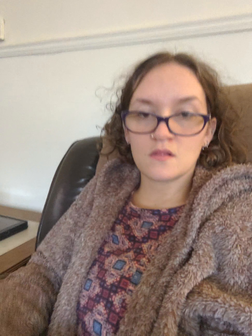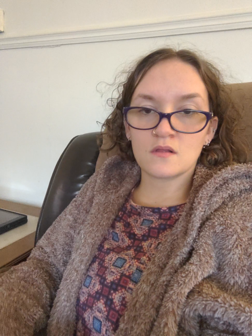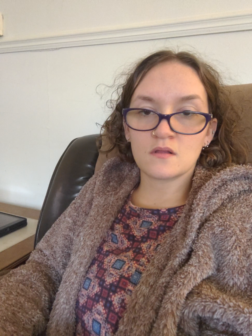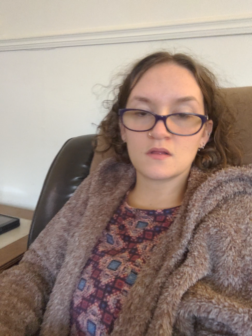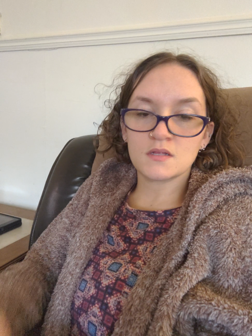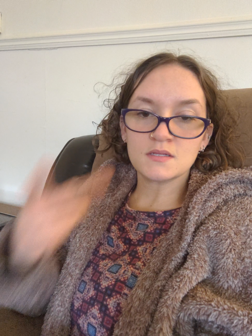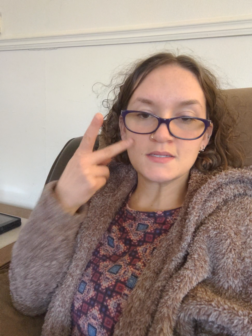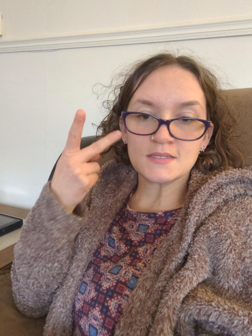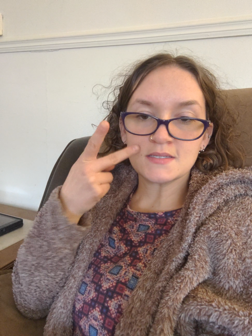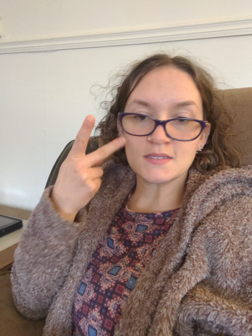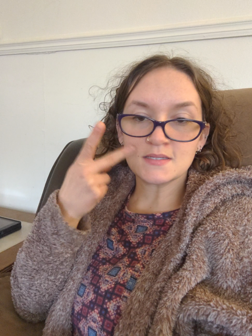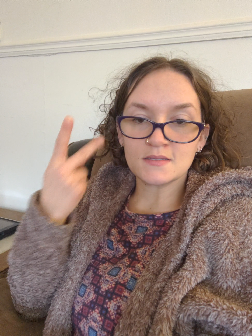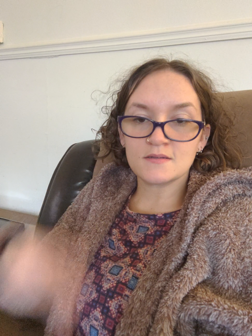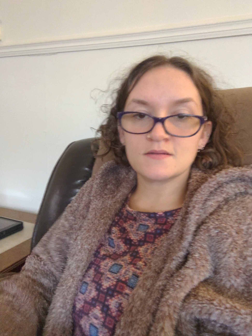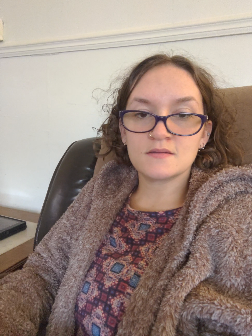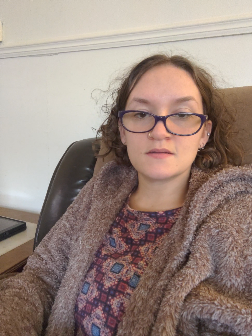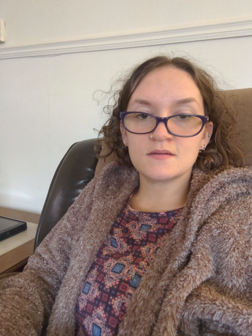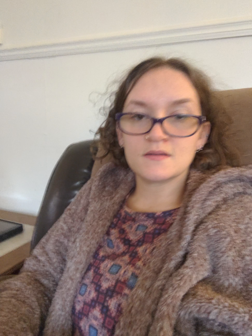kitty